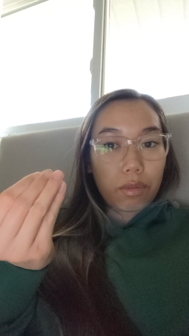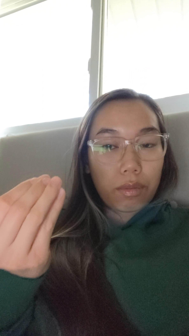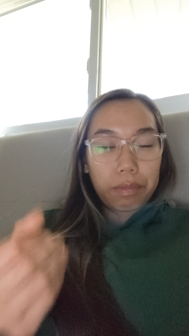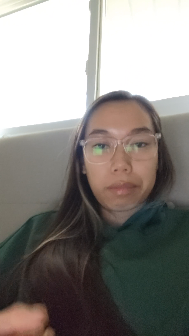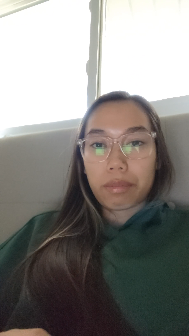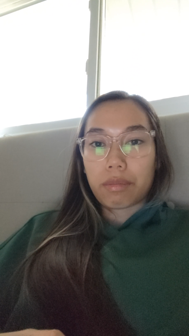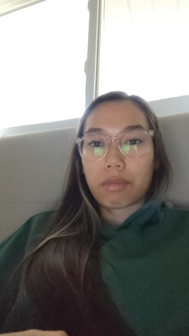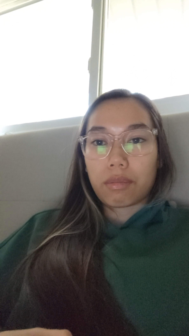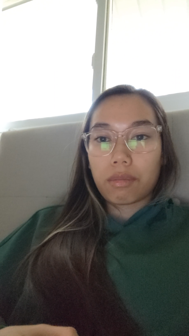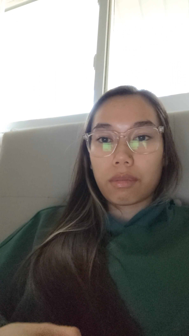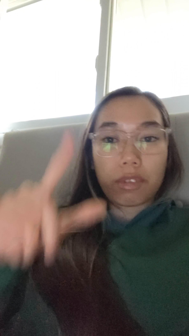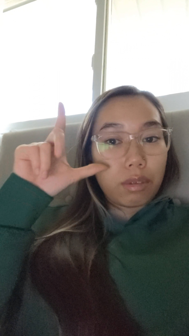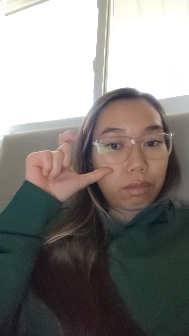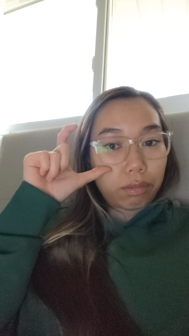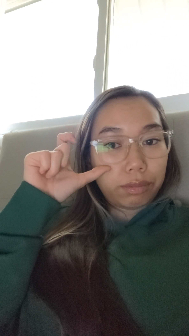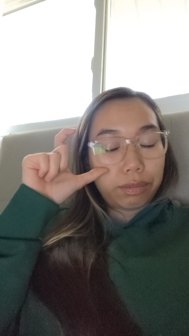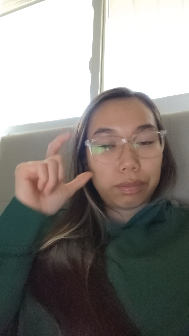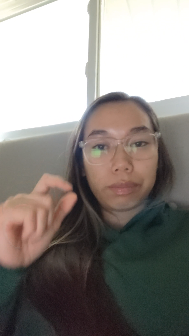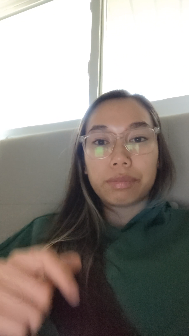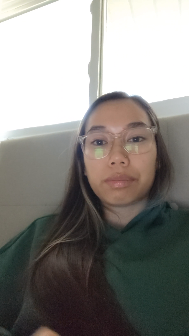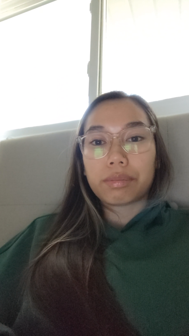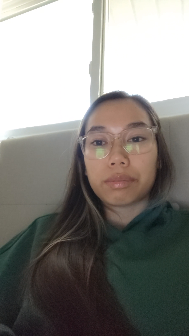camera